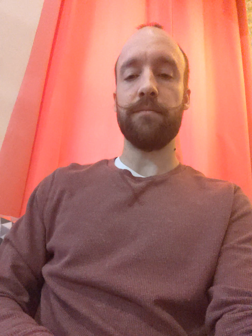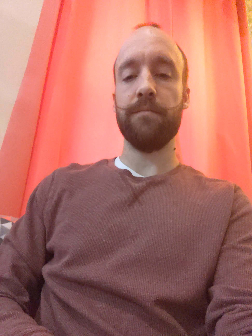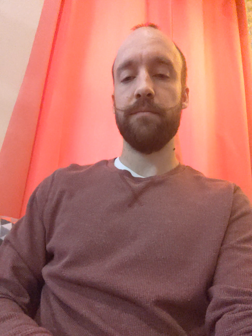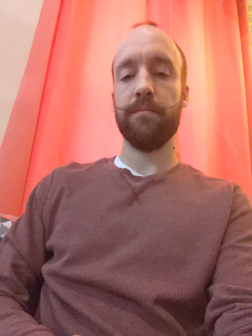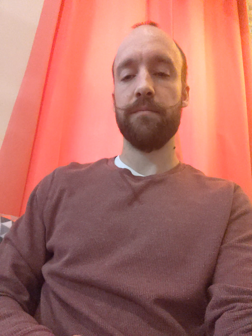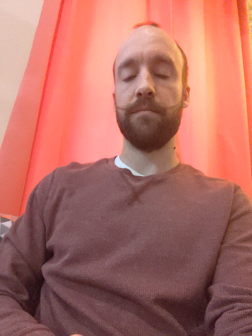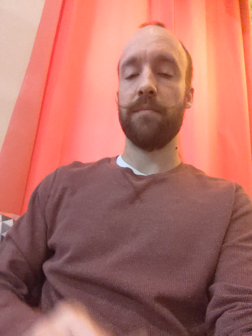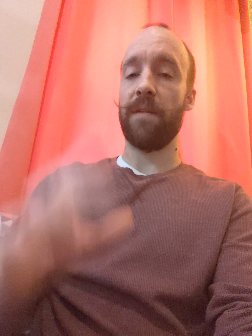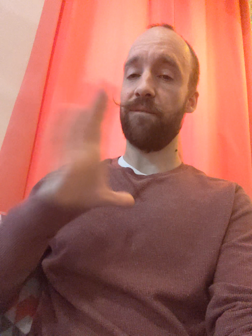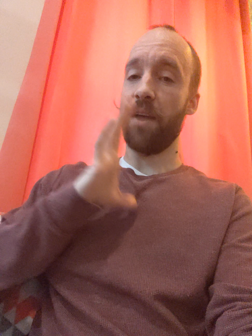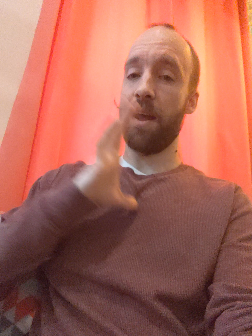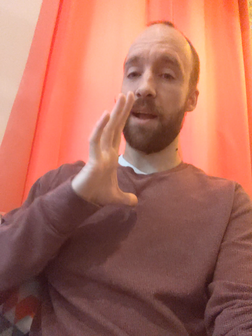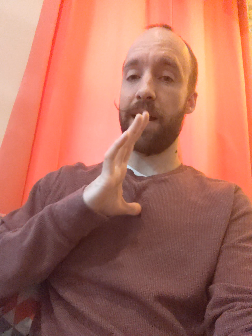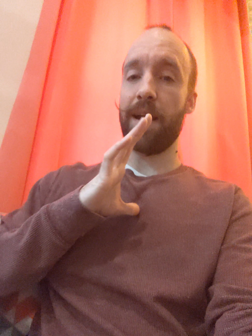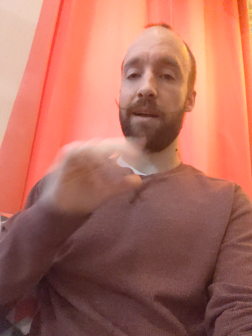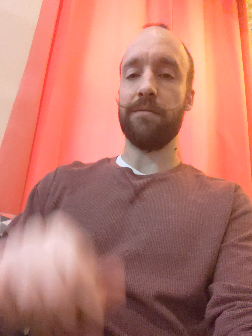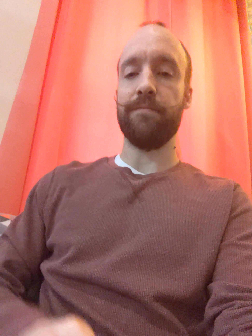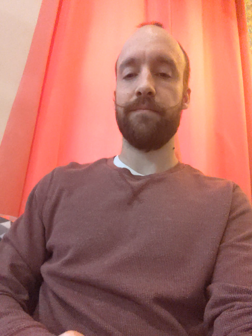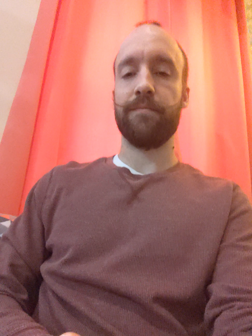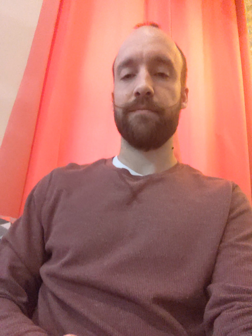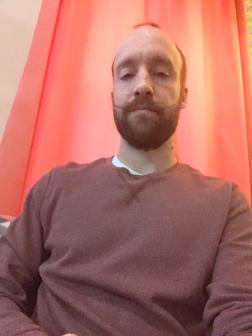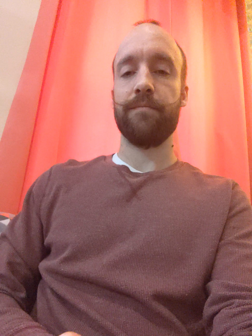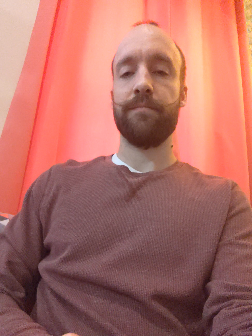fine